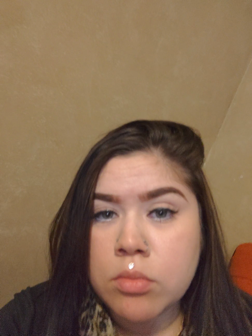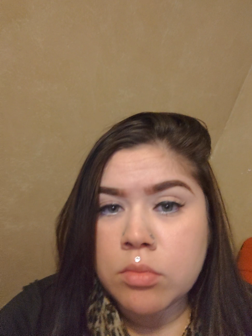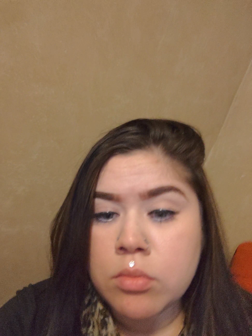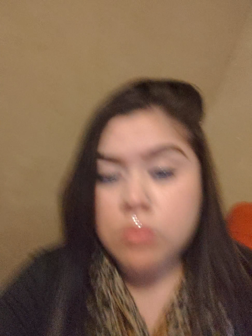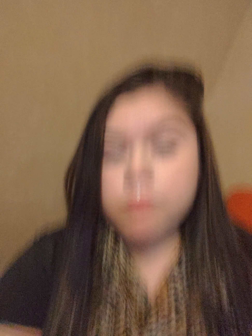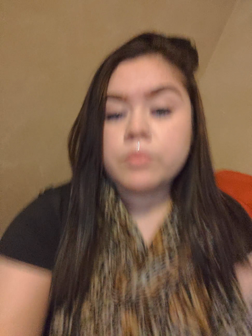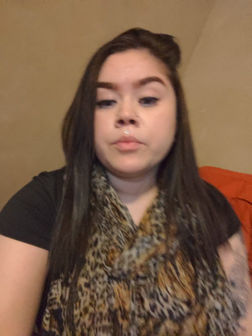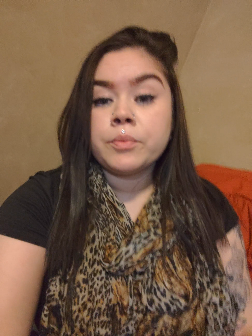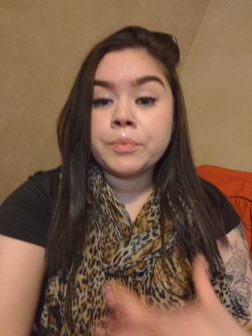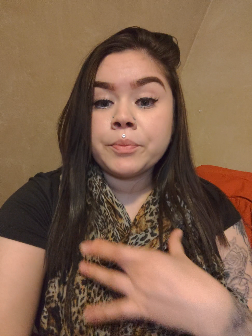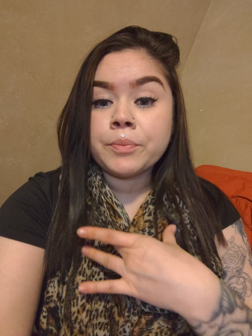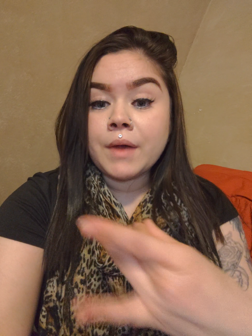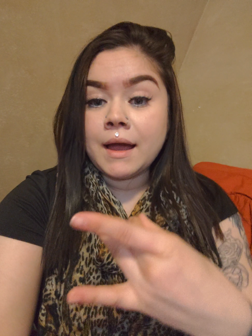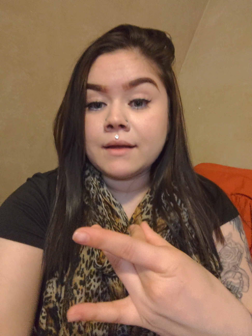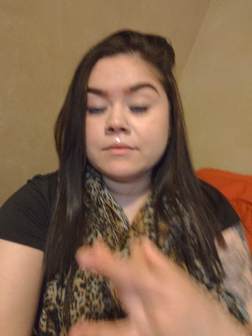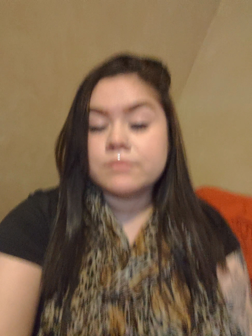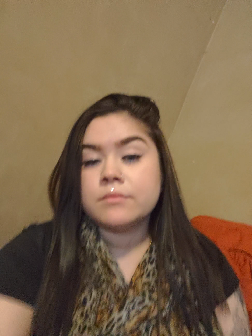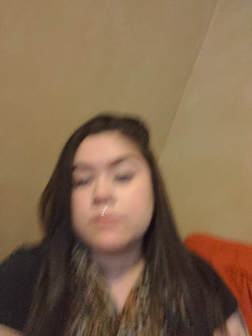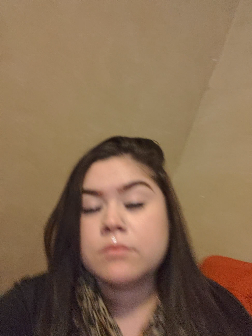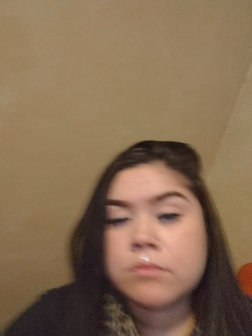like